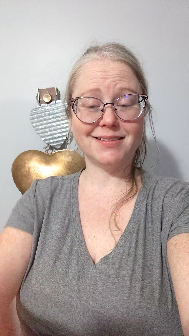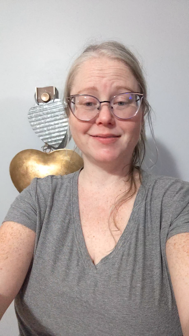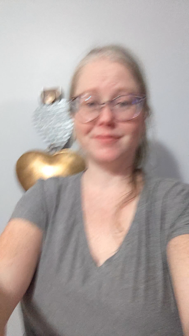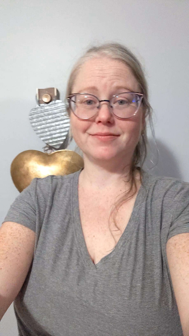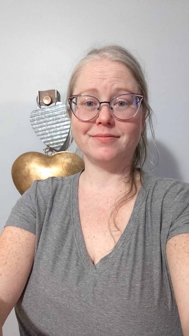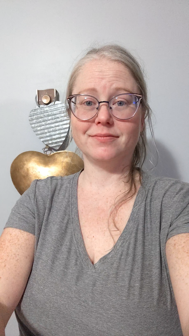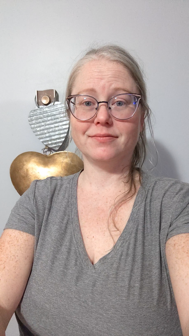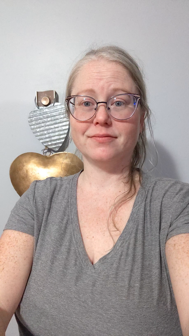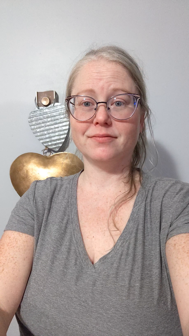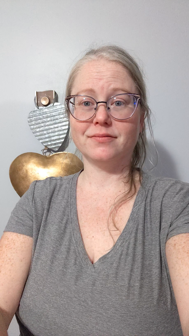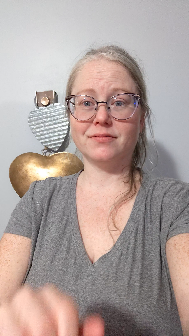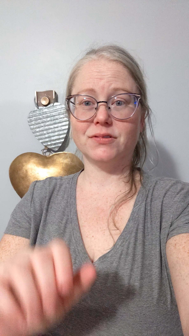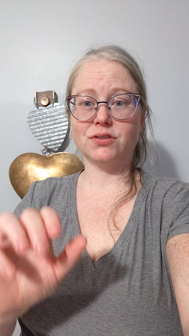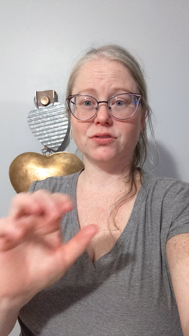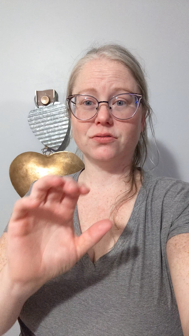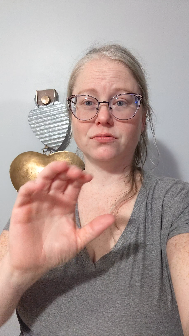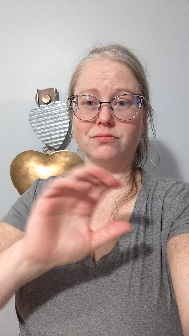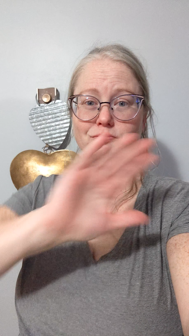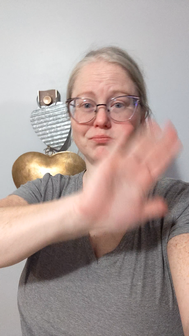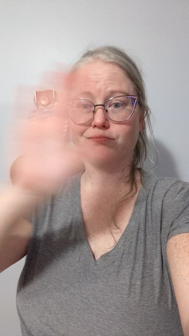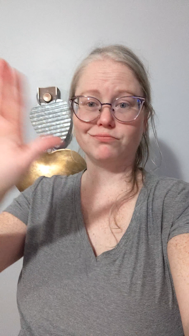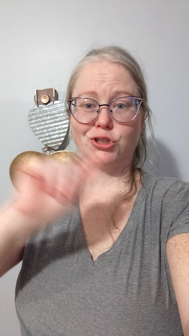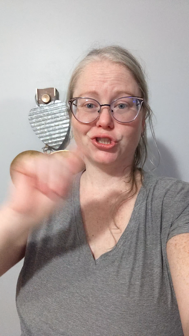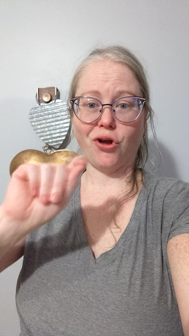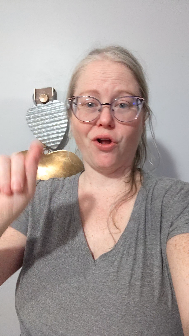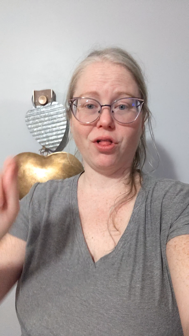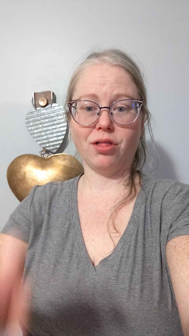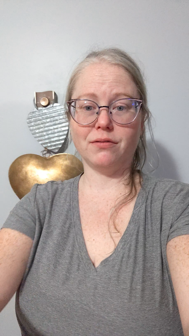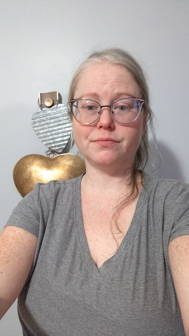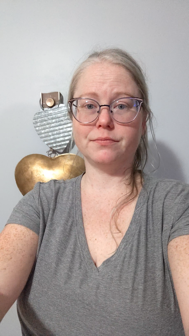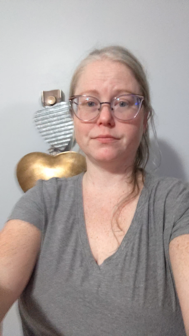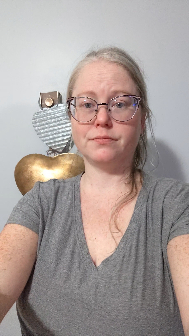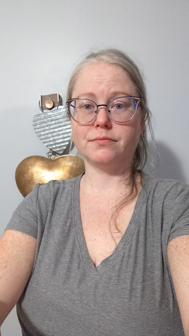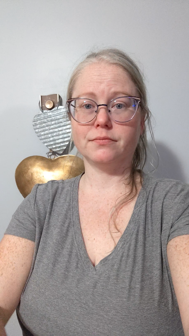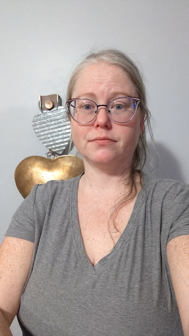chalk